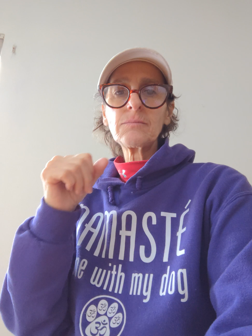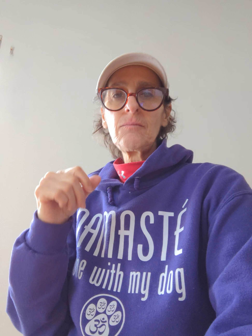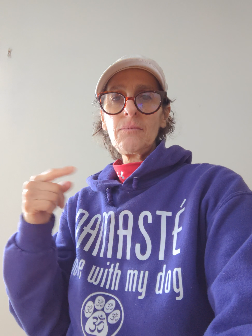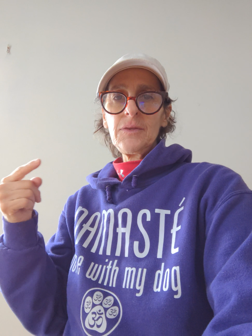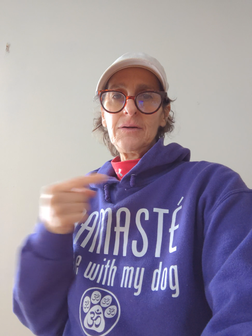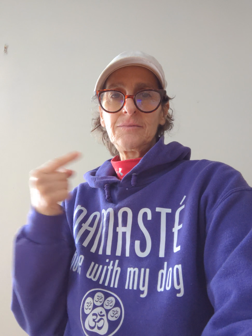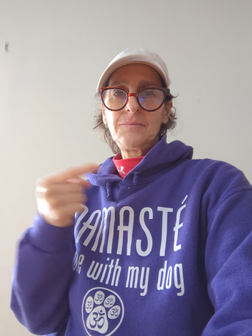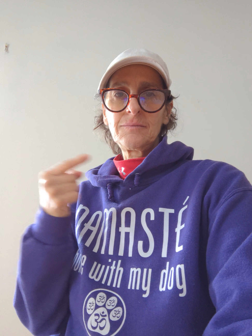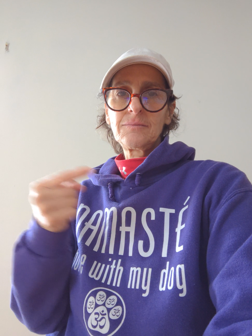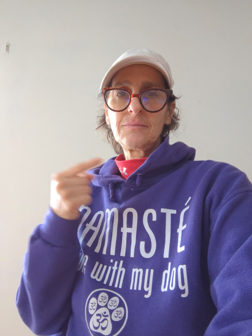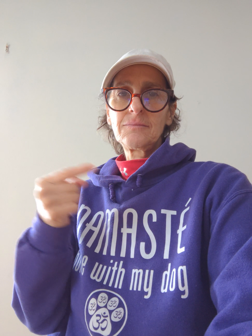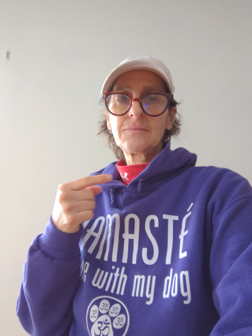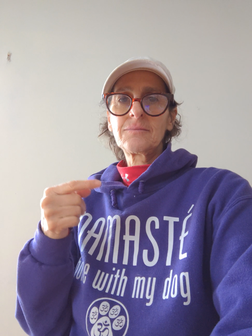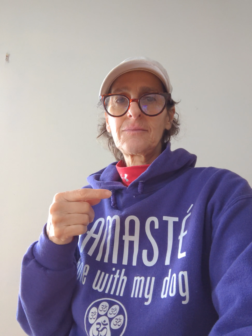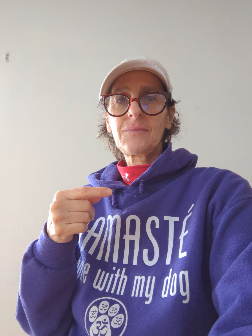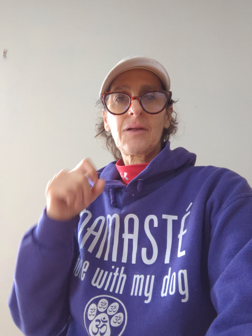owie